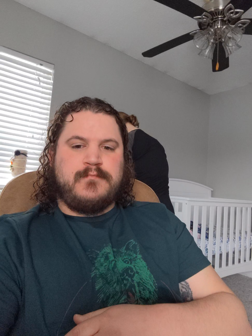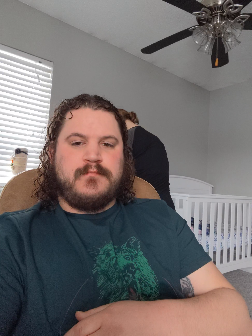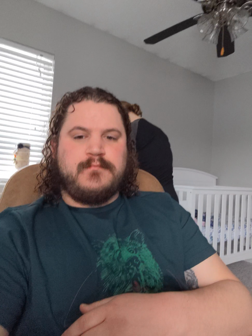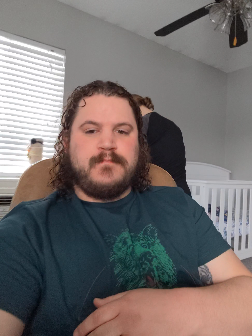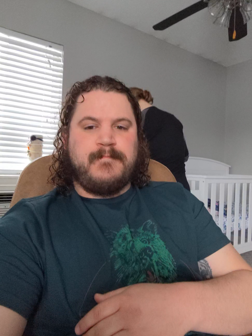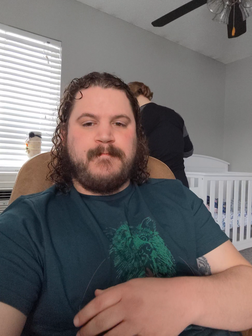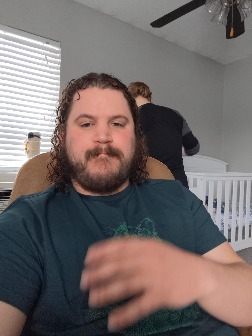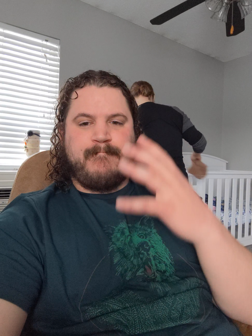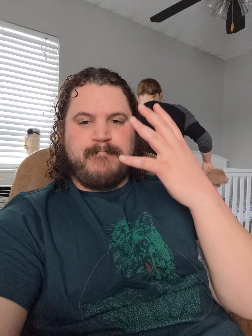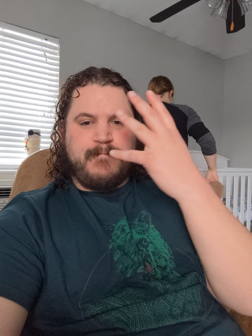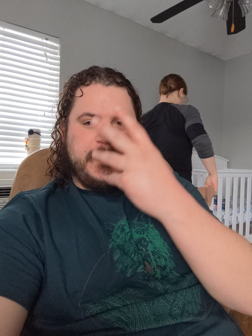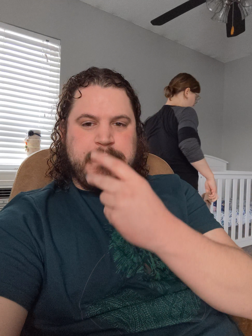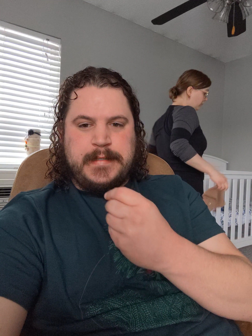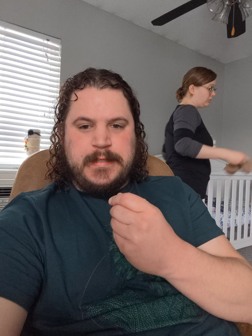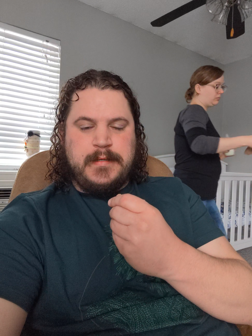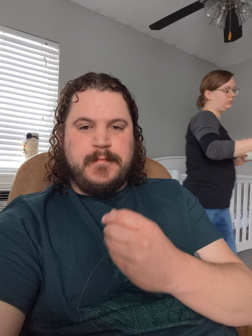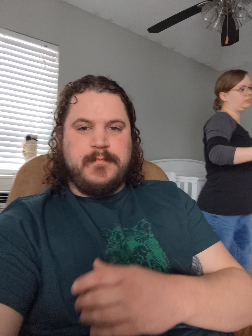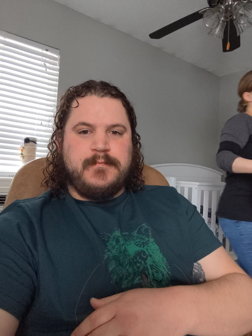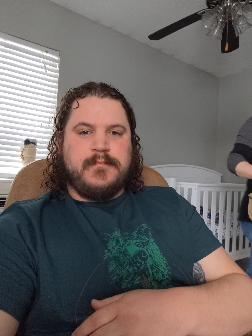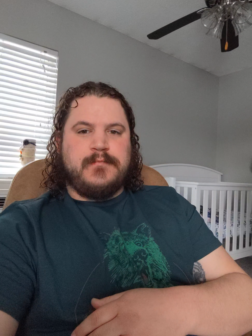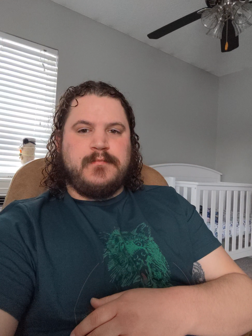pretty